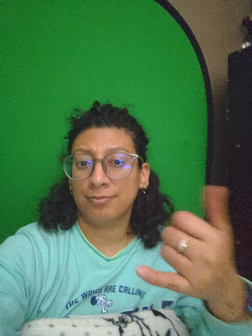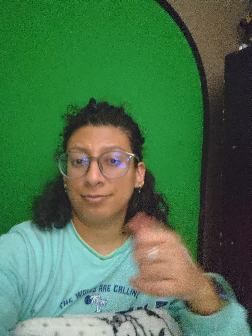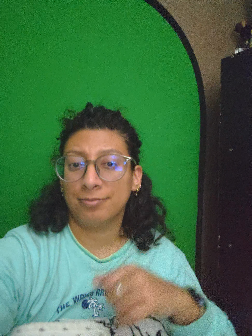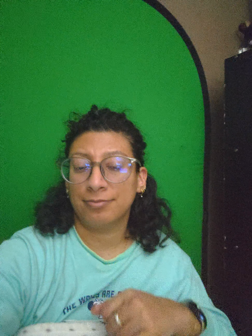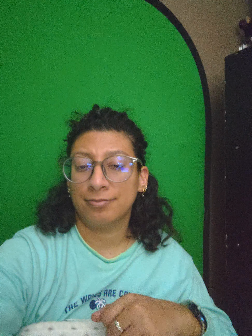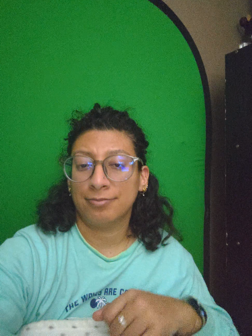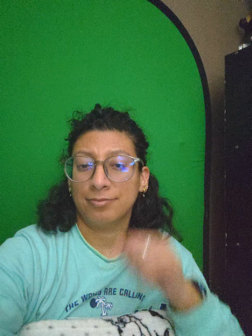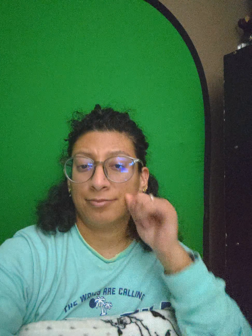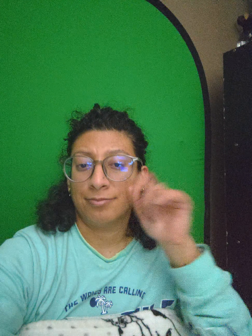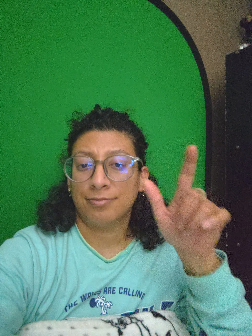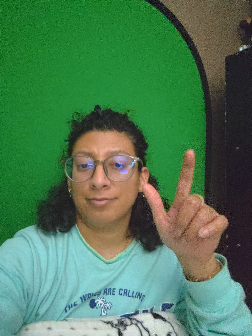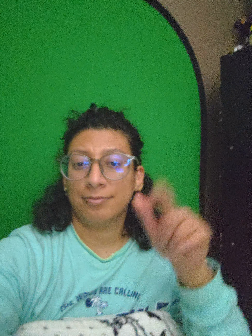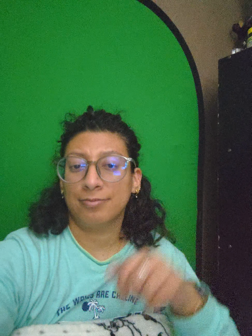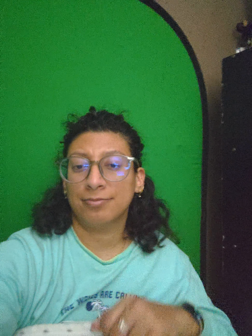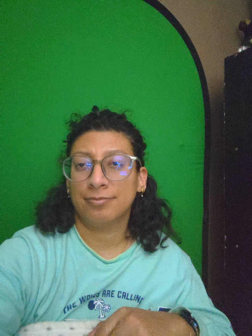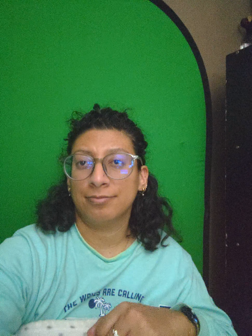wake